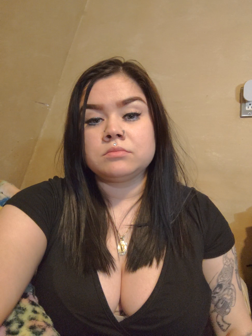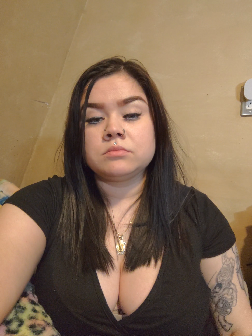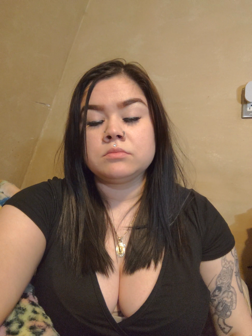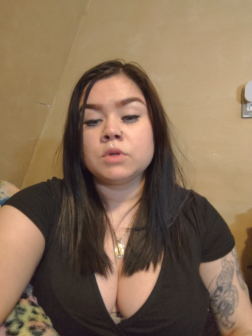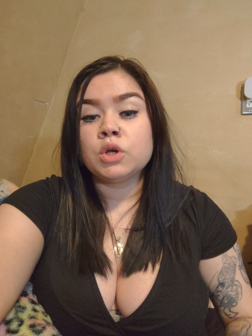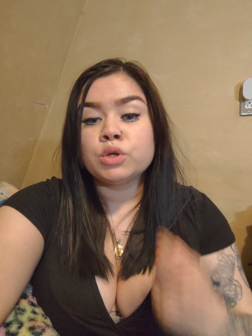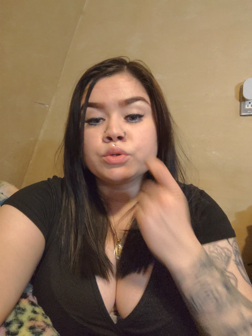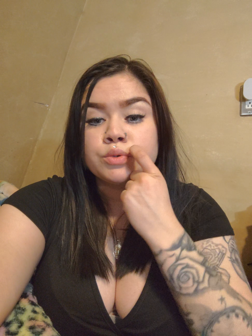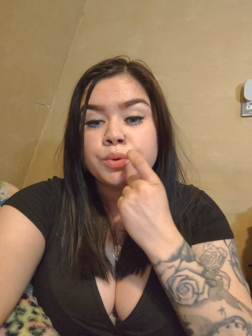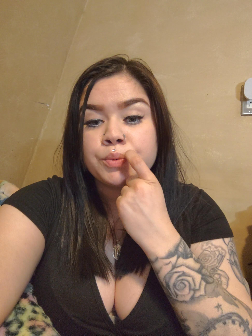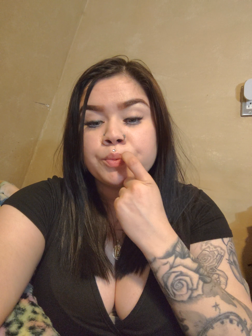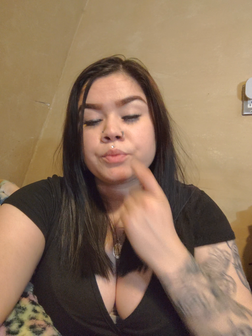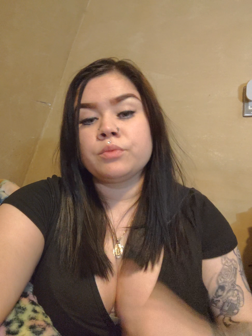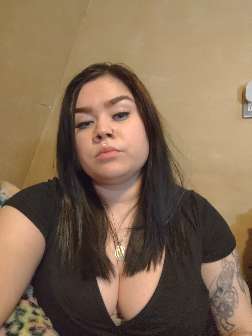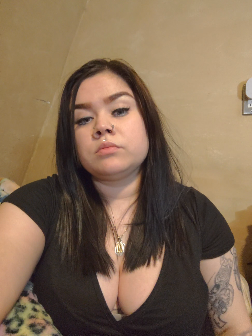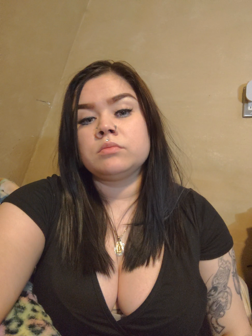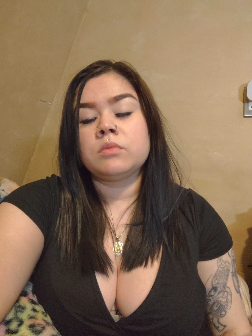tooth